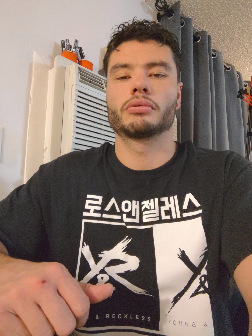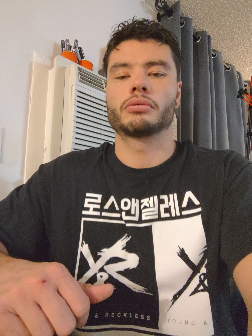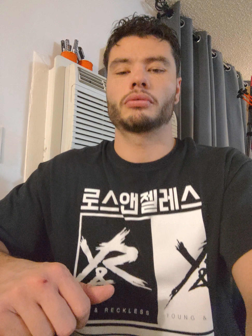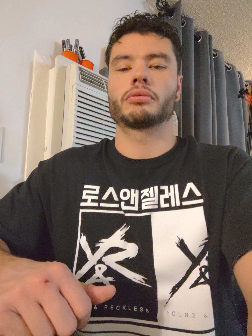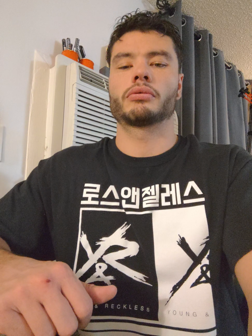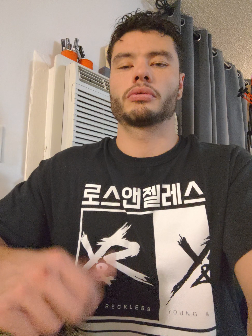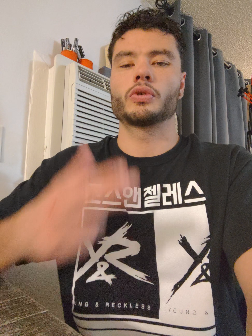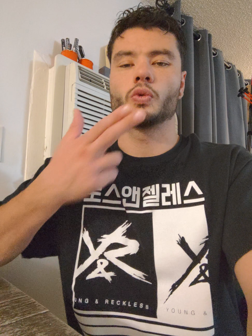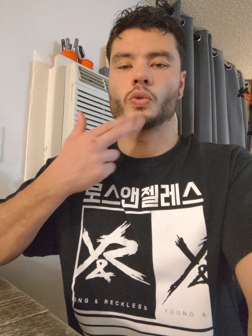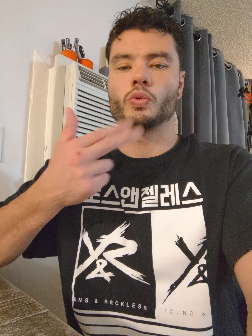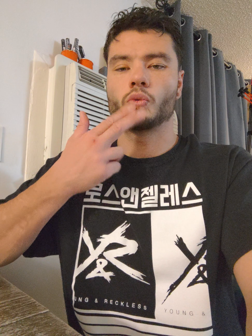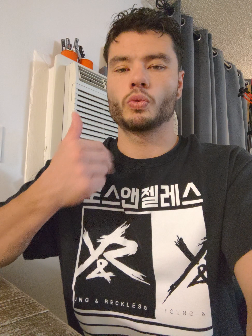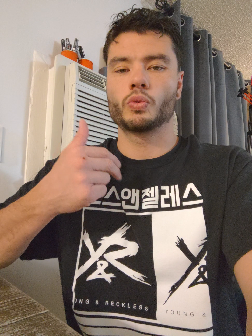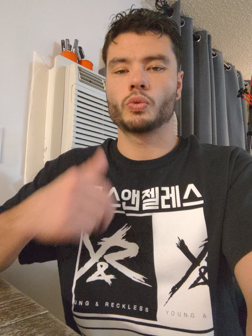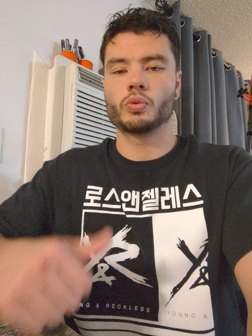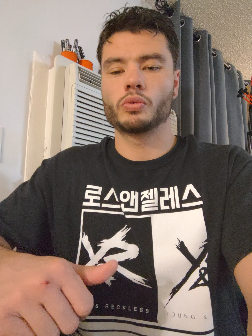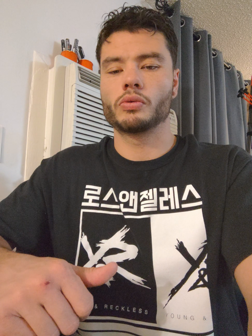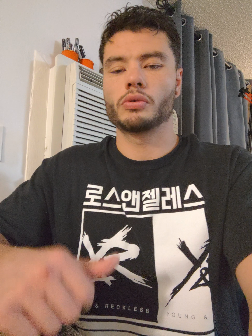cute